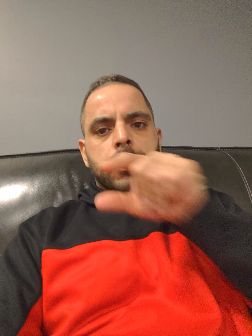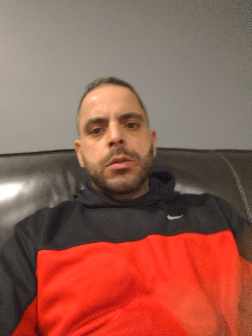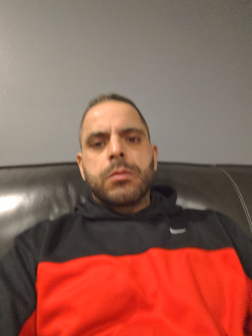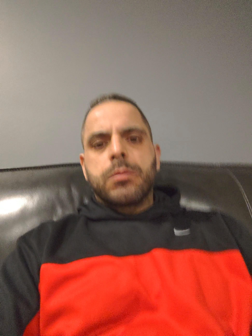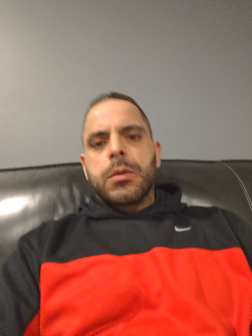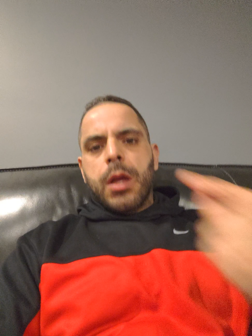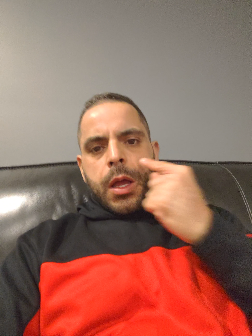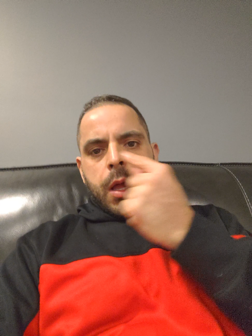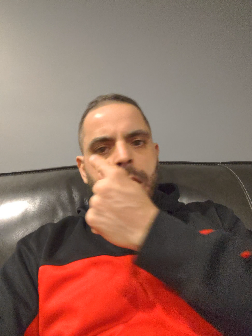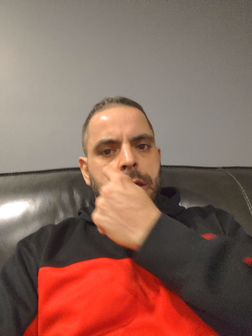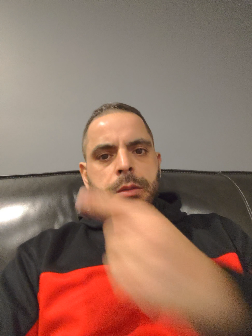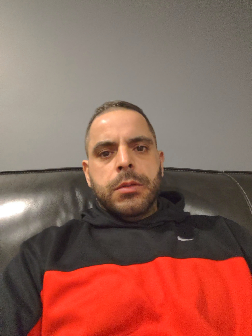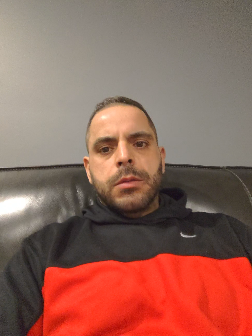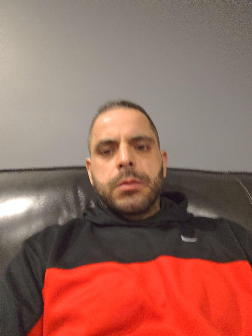eye